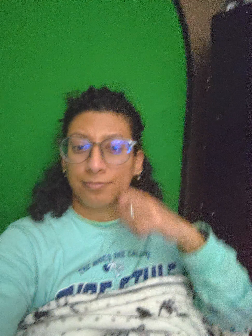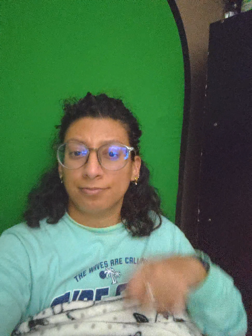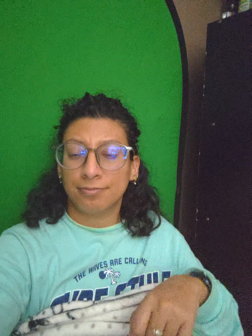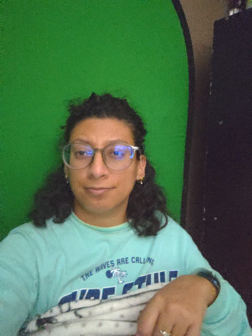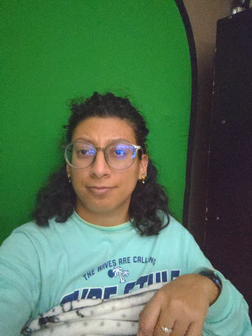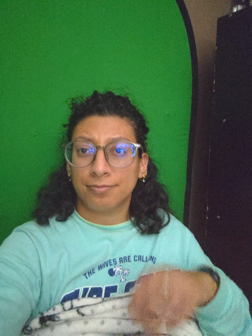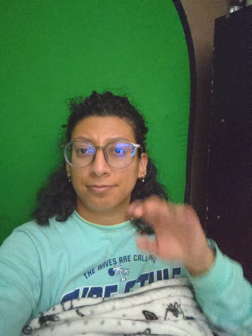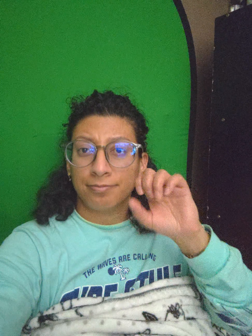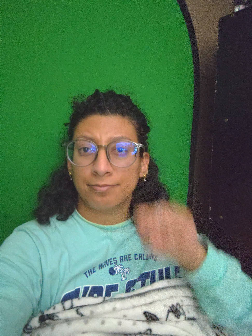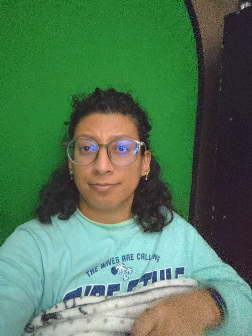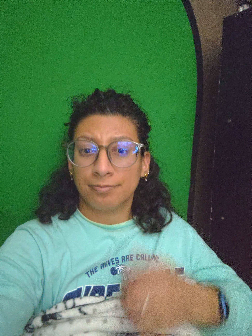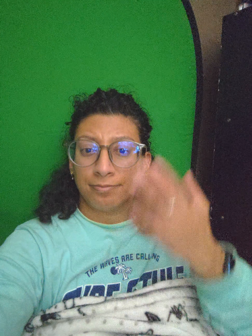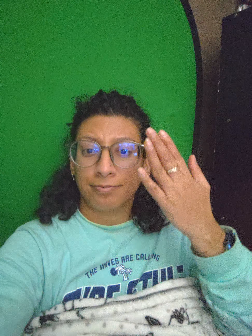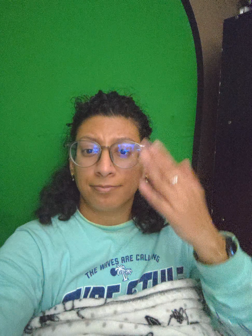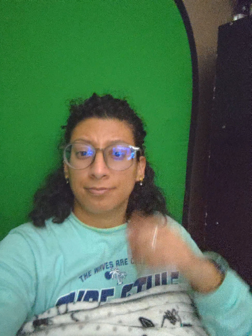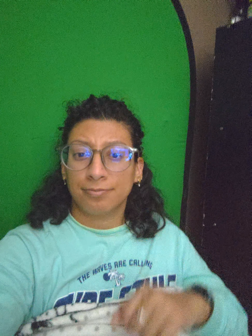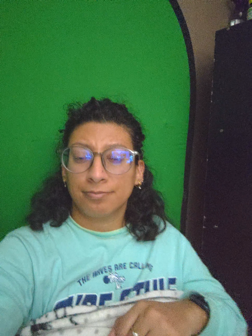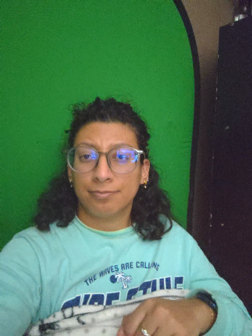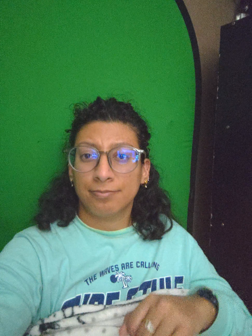mitten